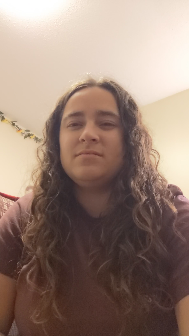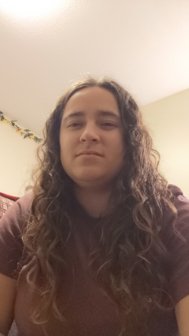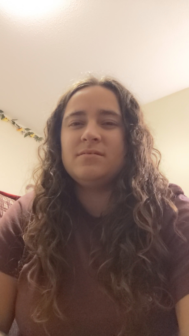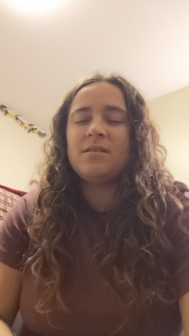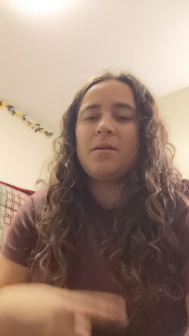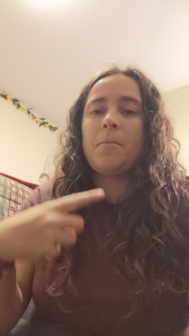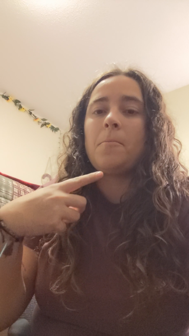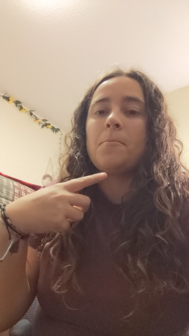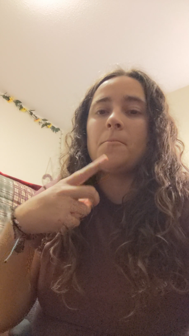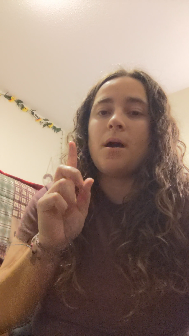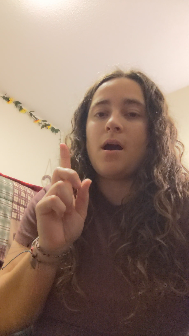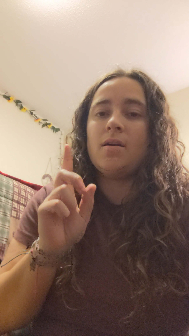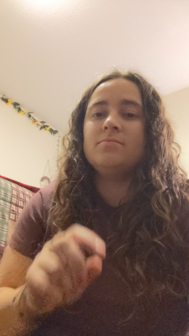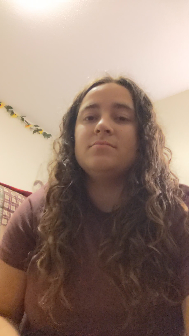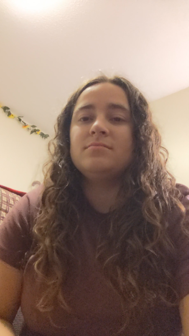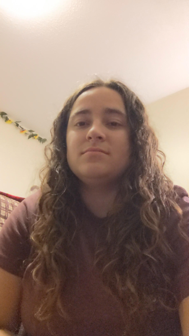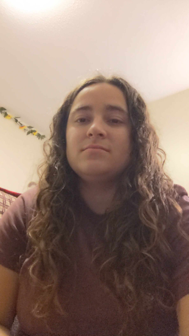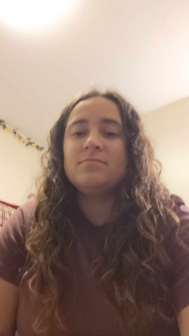but